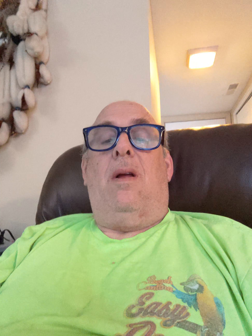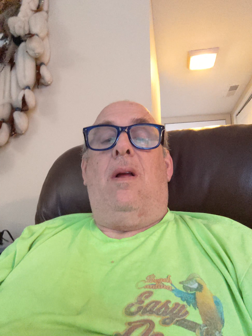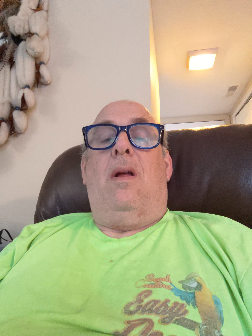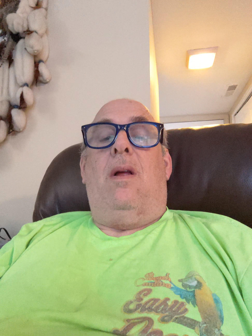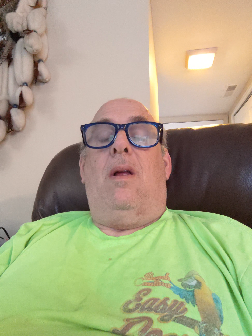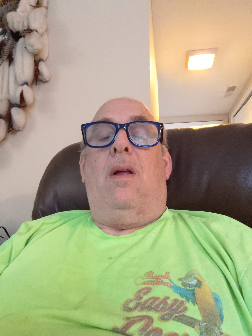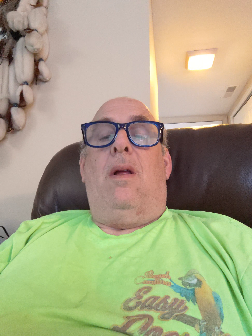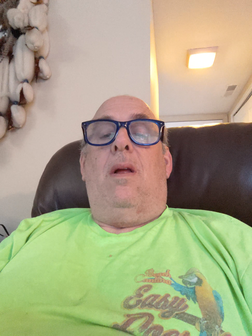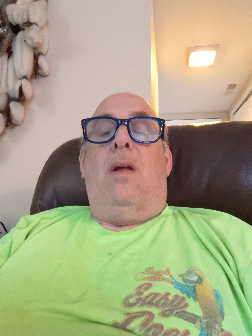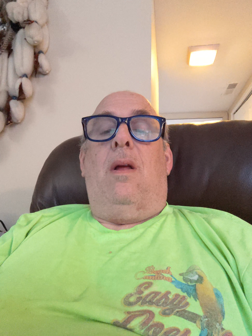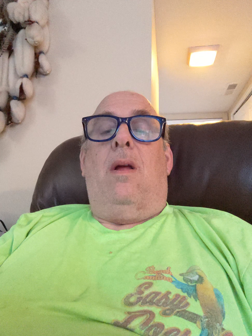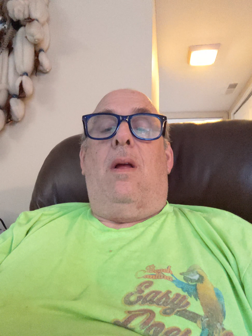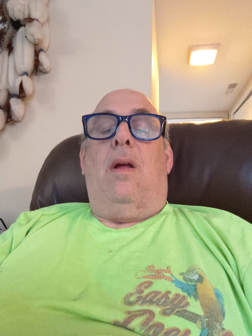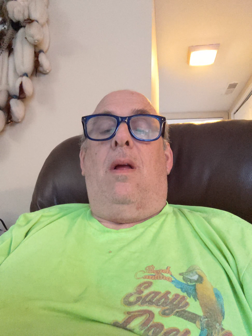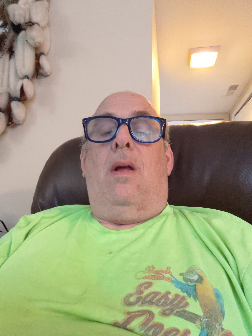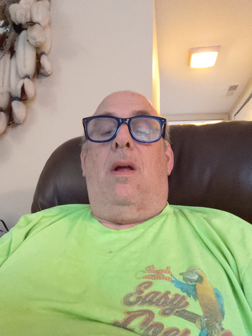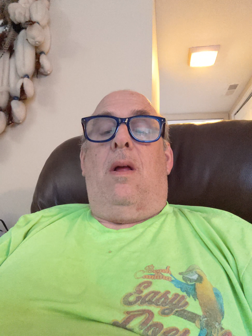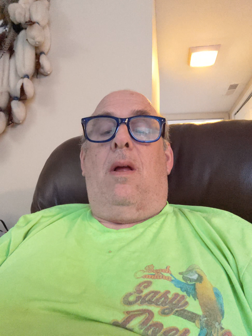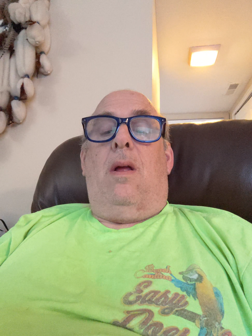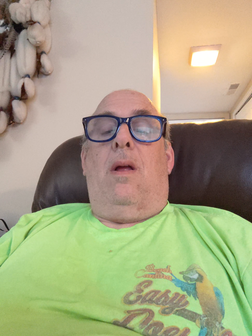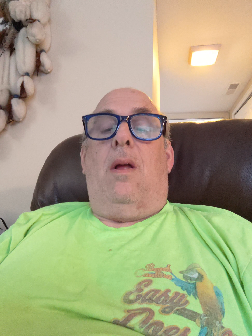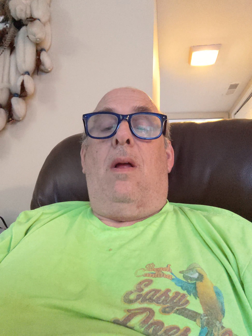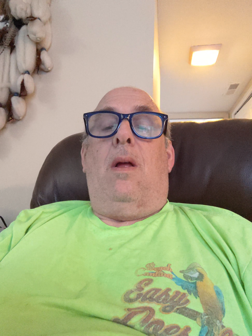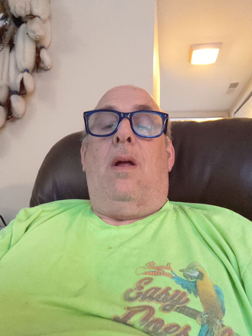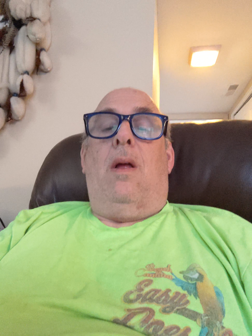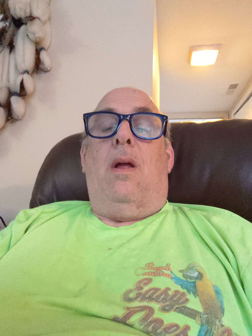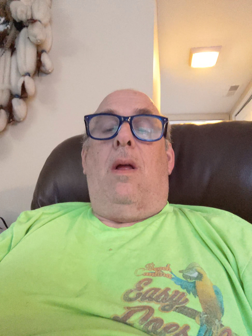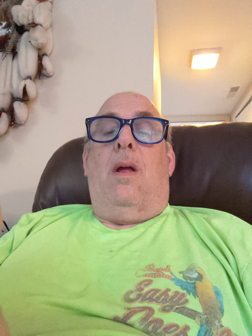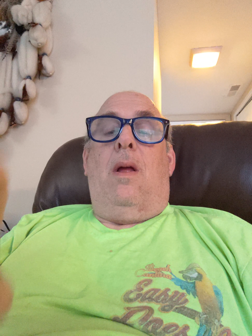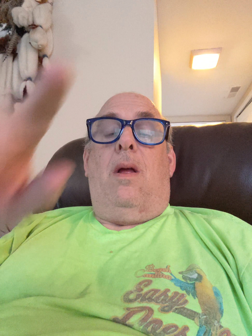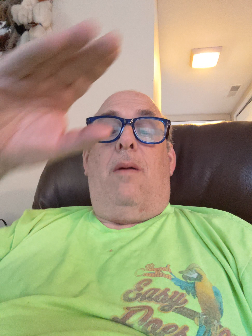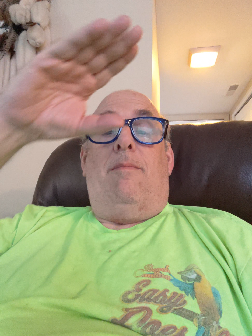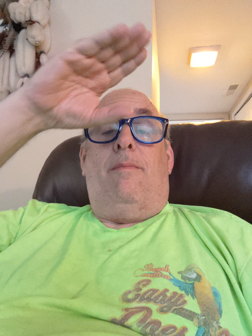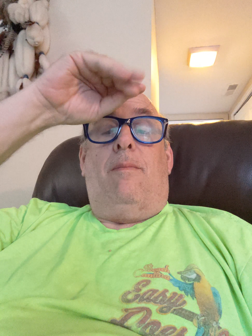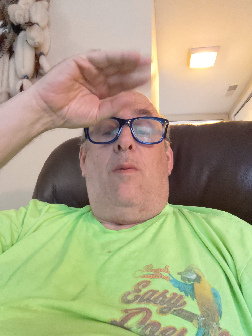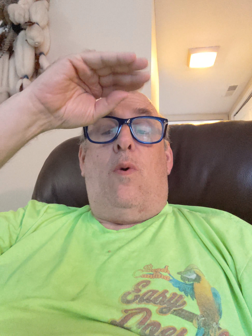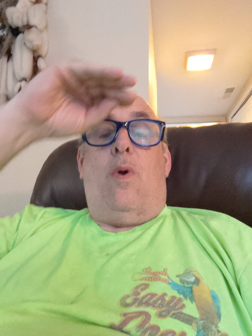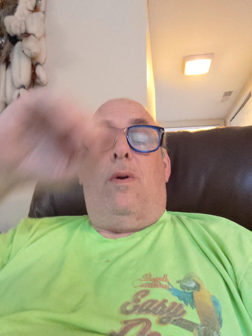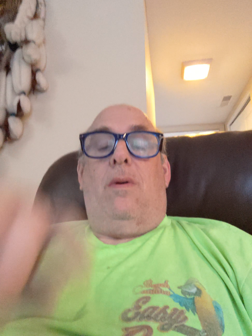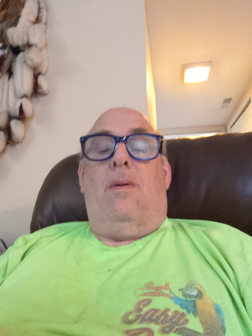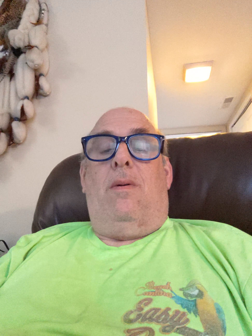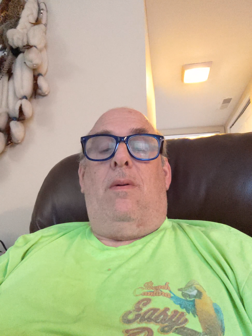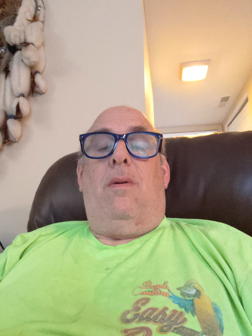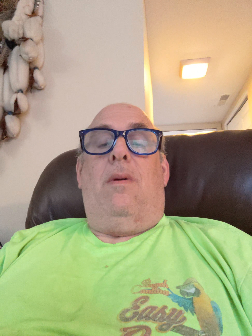boy